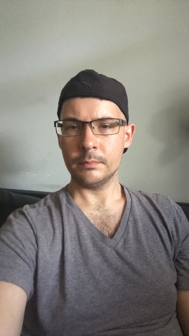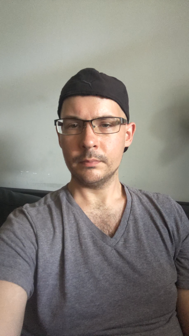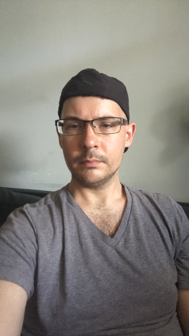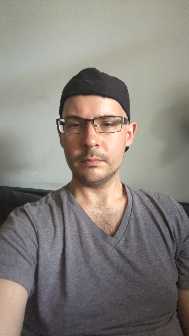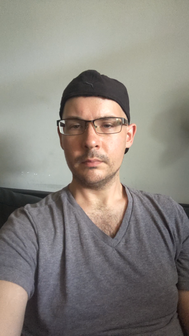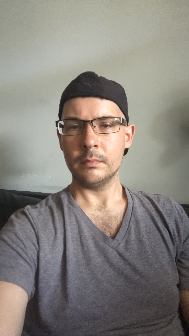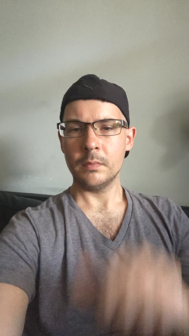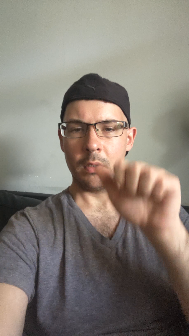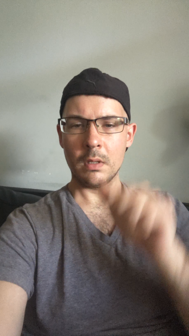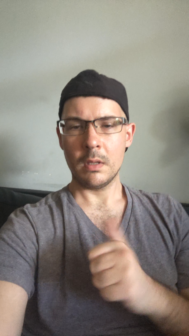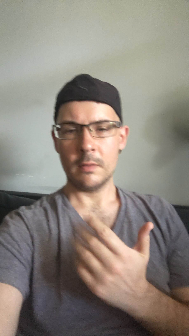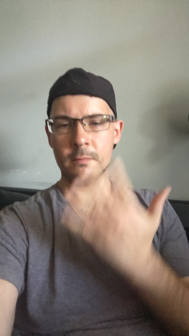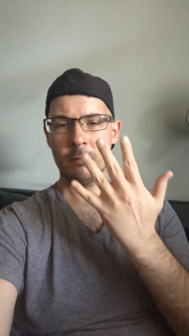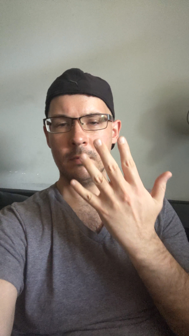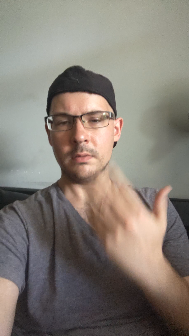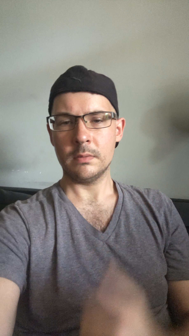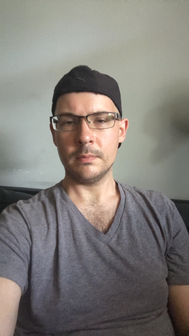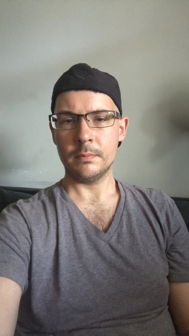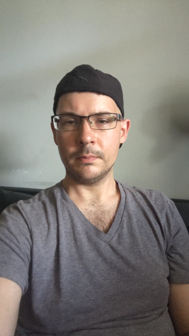gloves